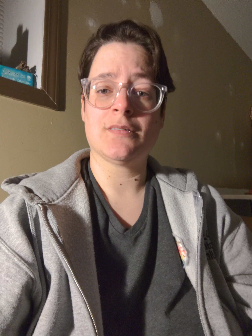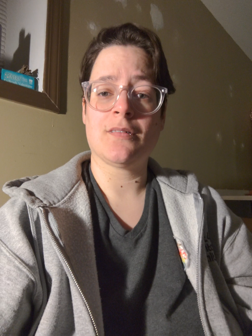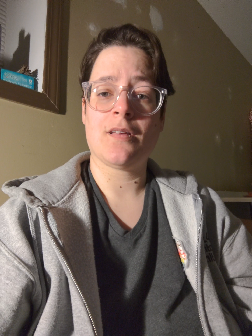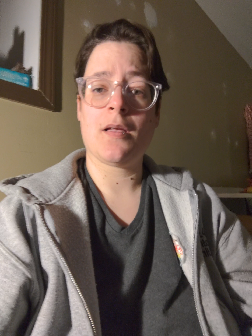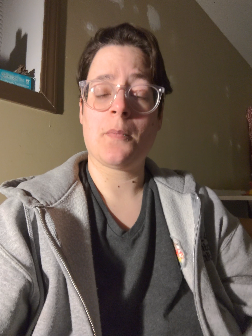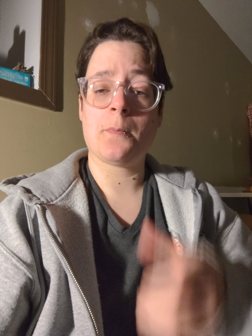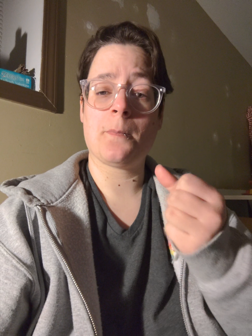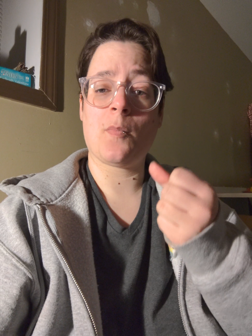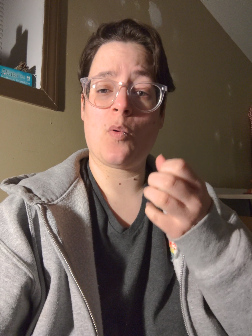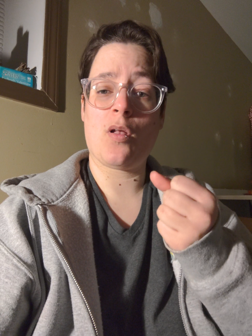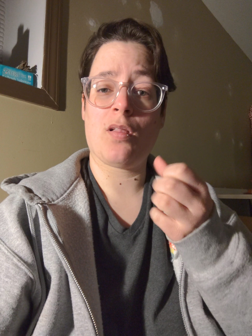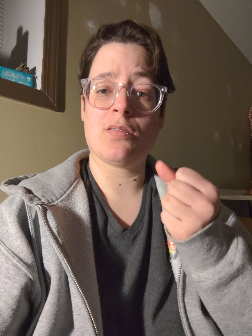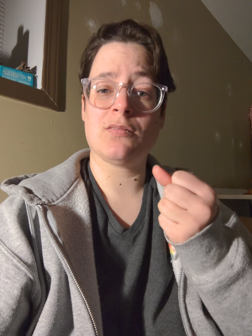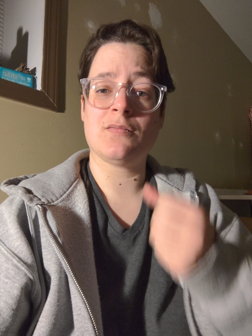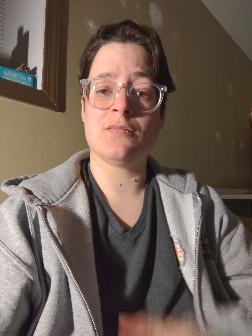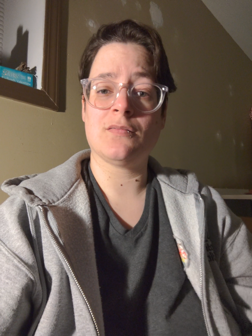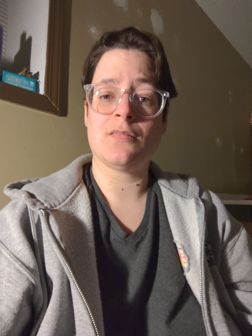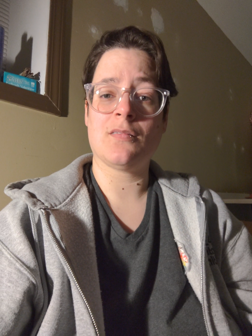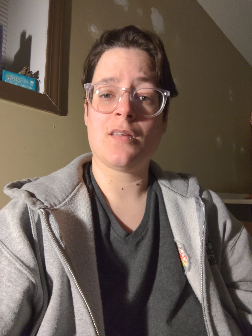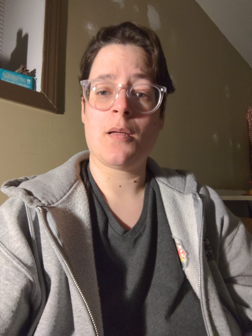milk